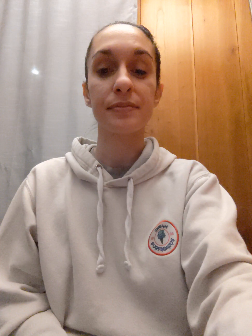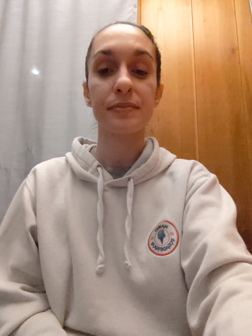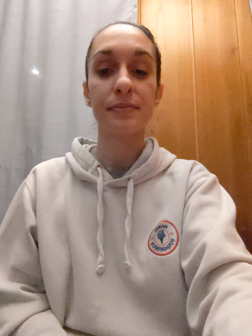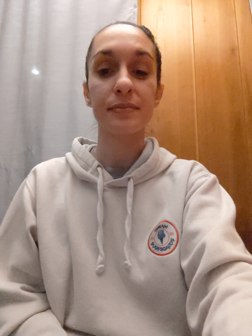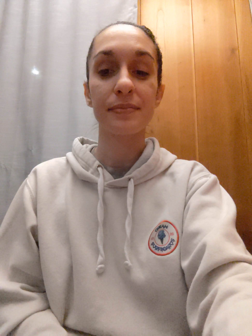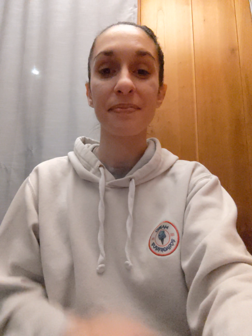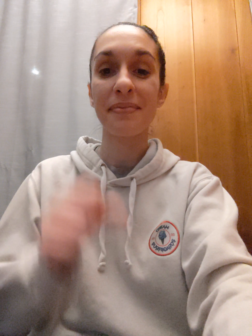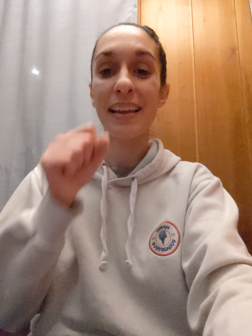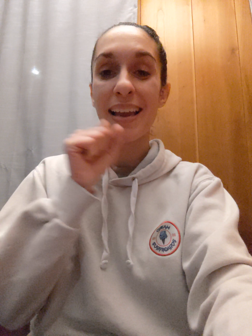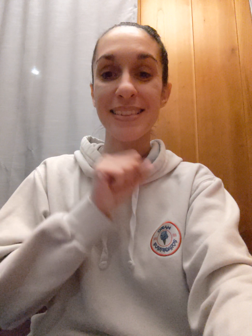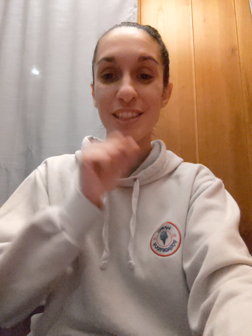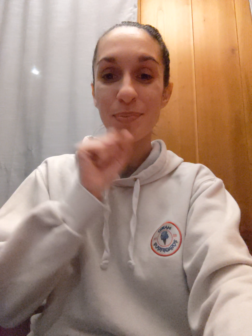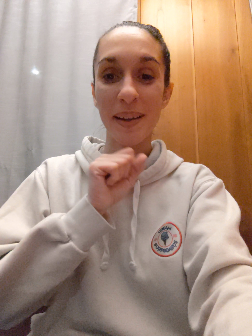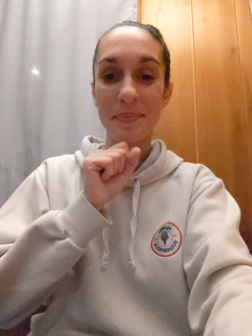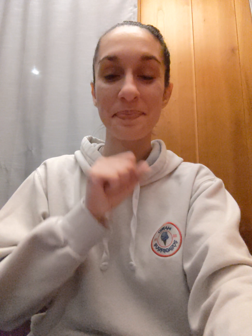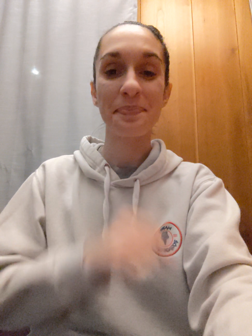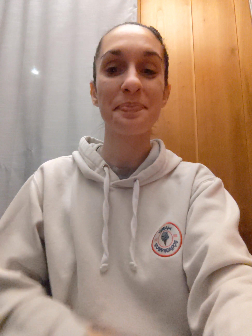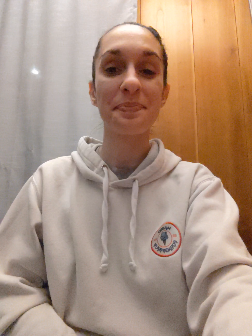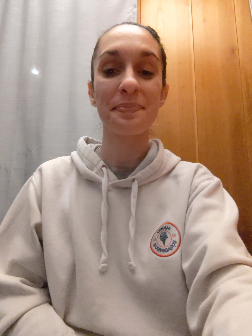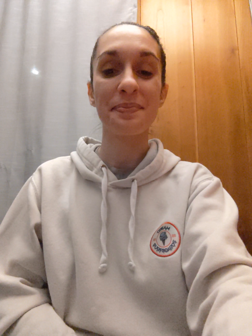ice cream